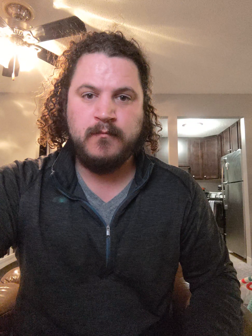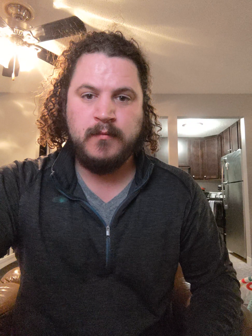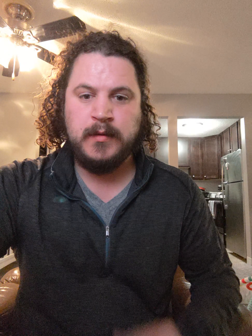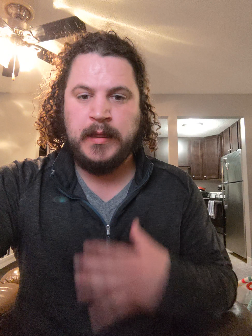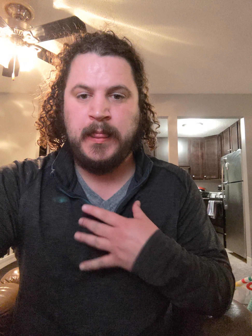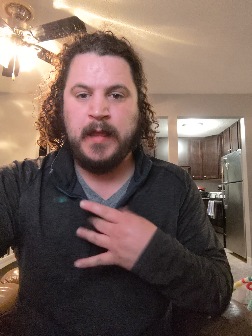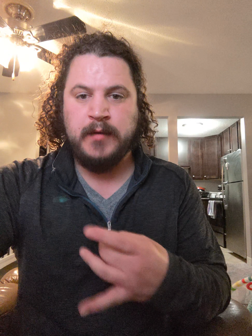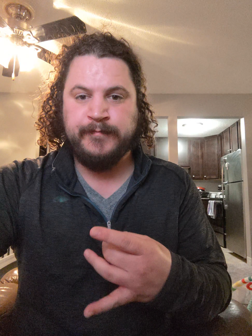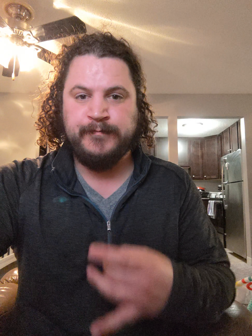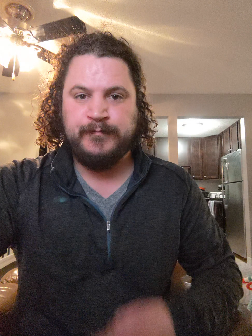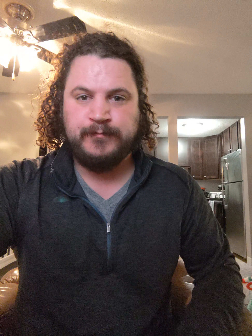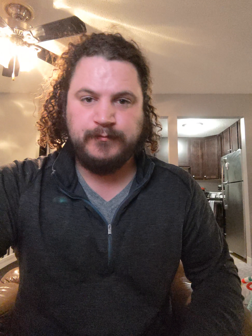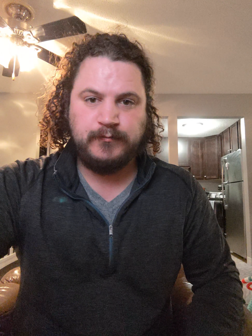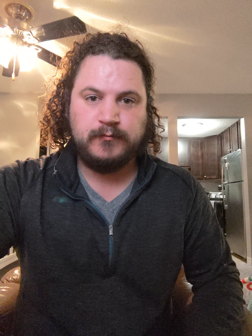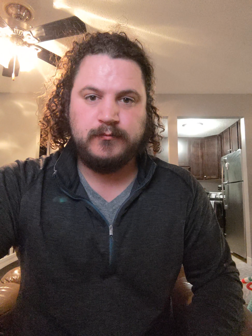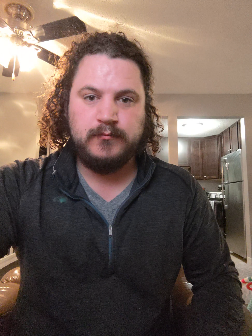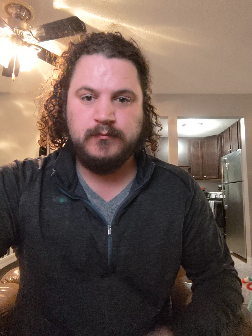like